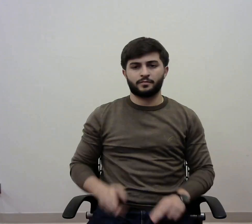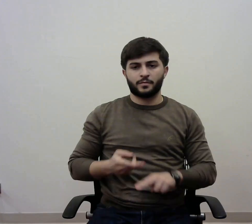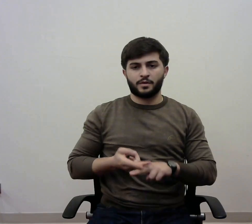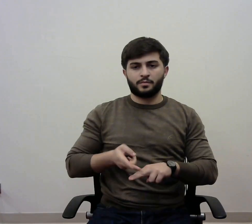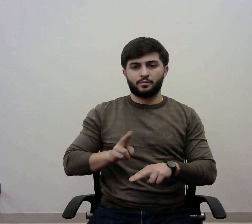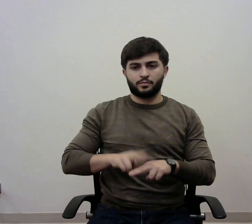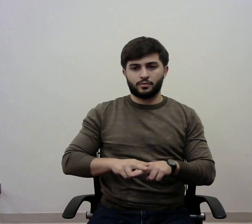bu